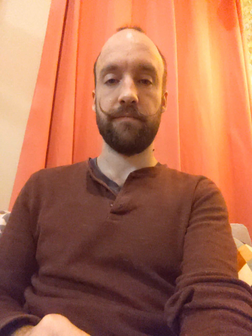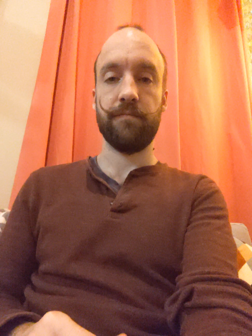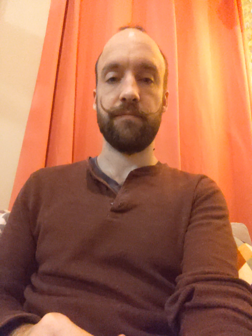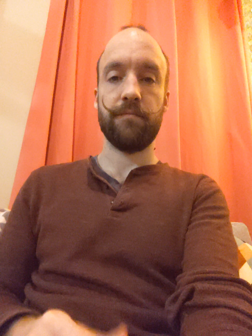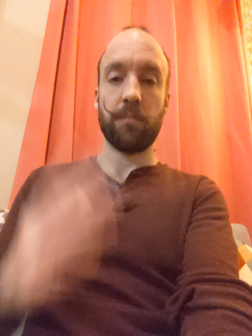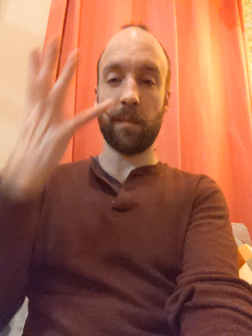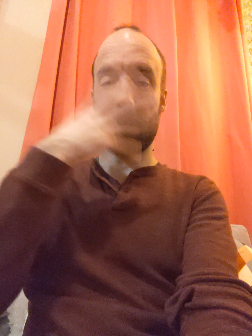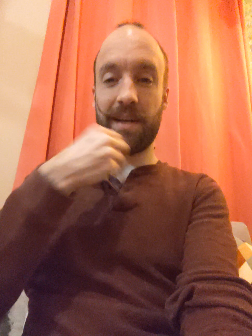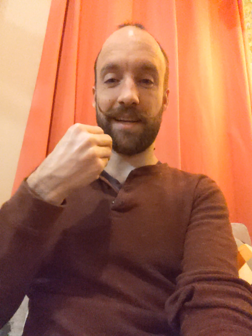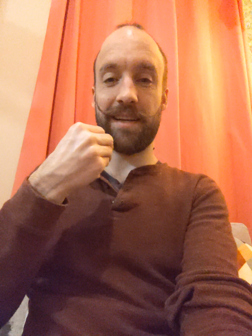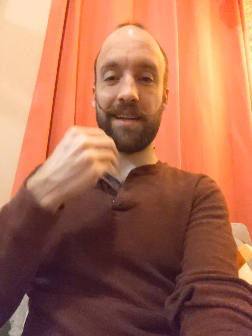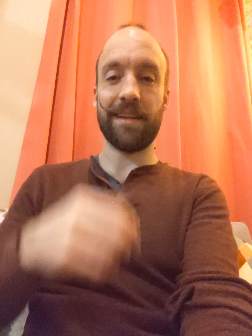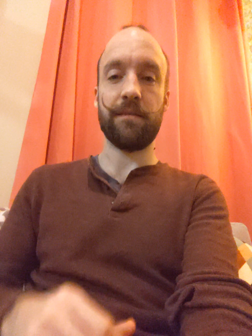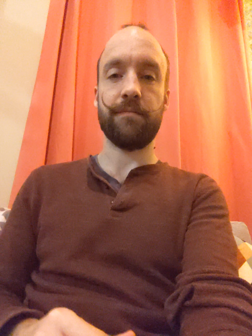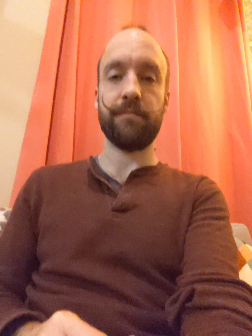pretty